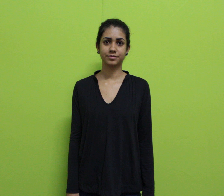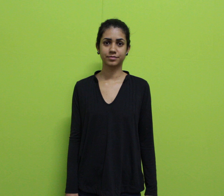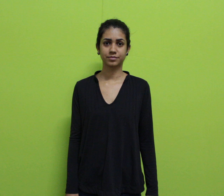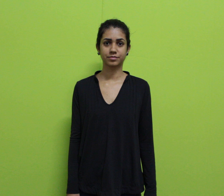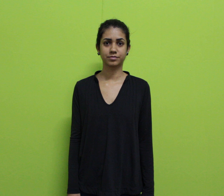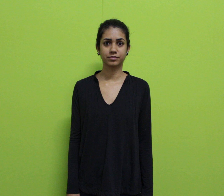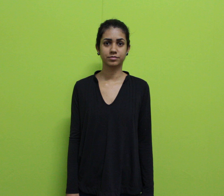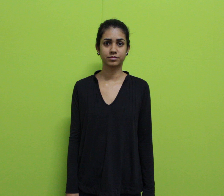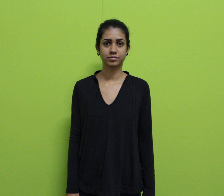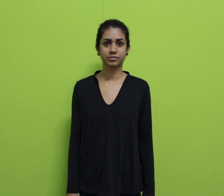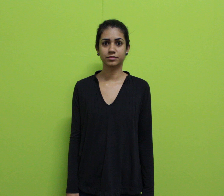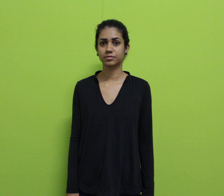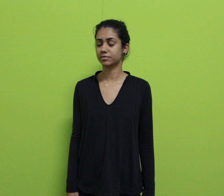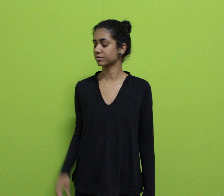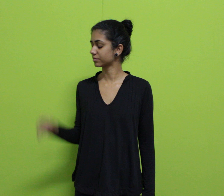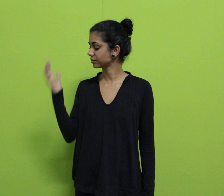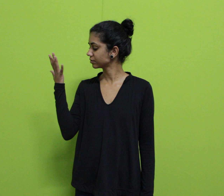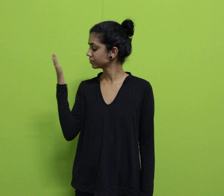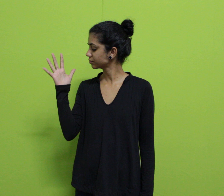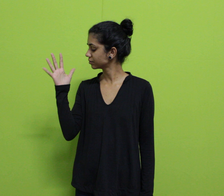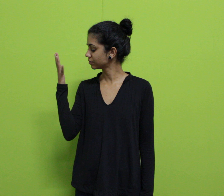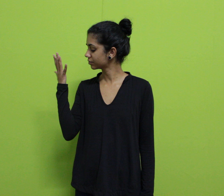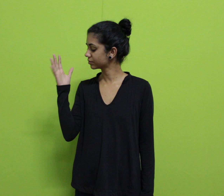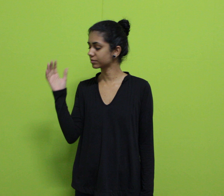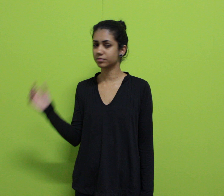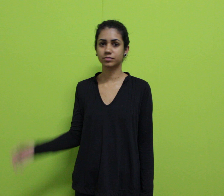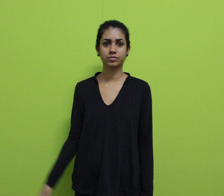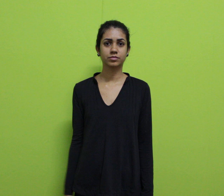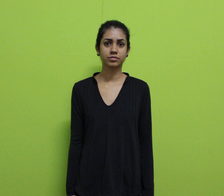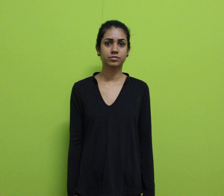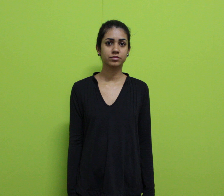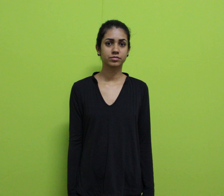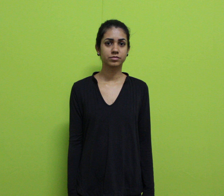espelho